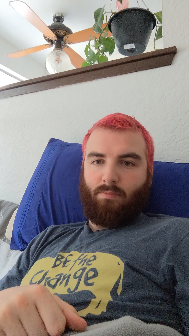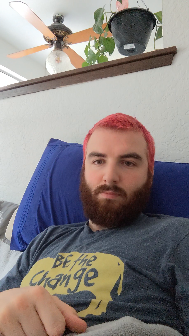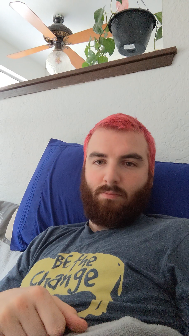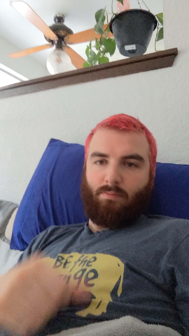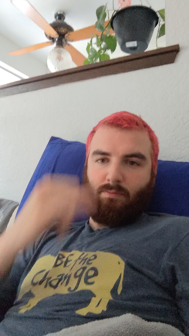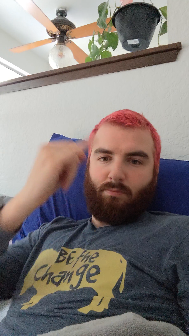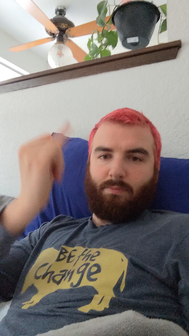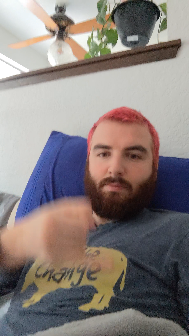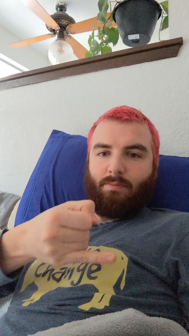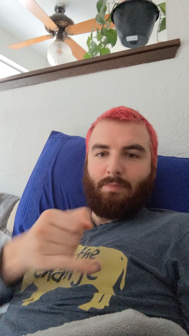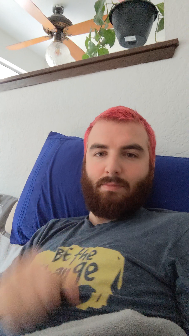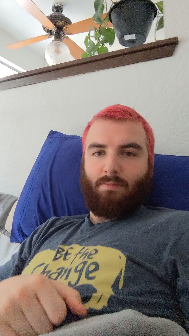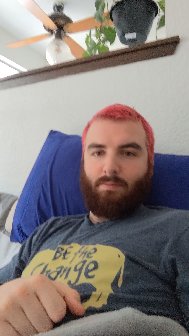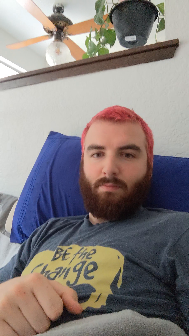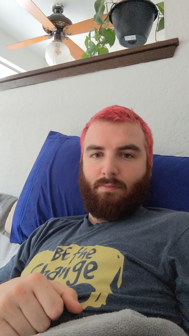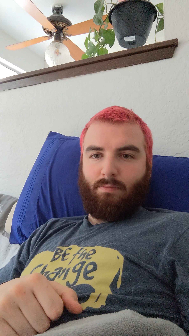last